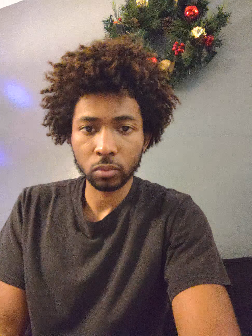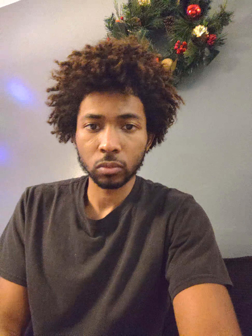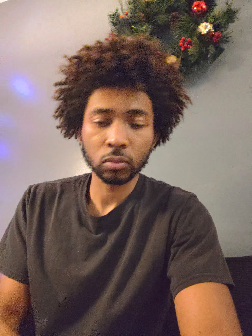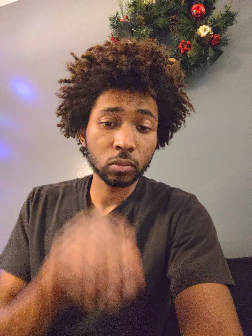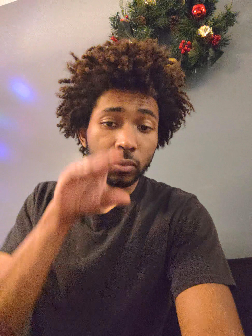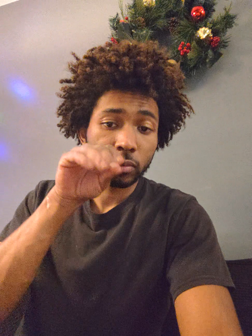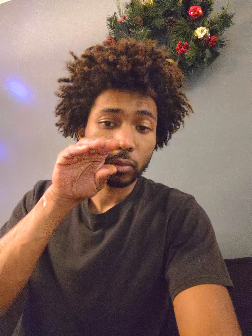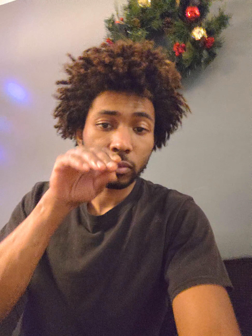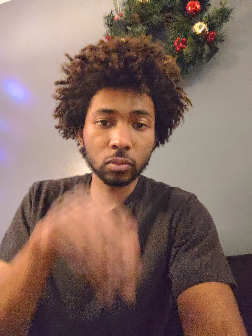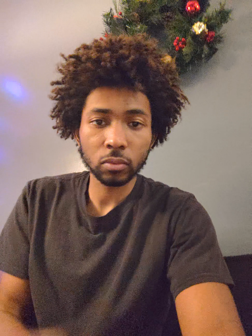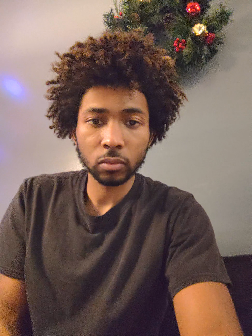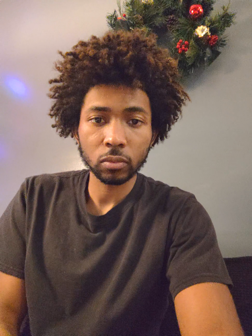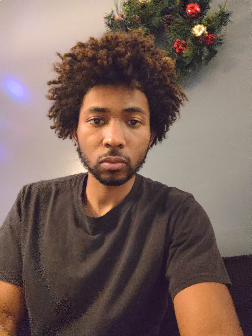goose